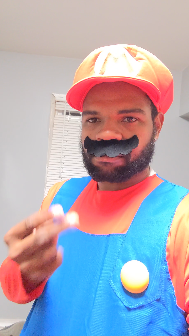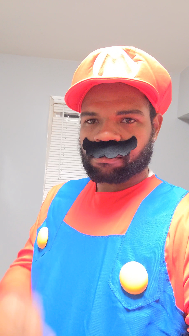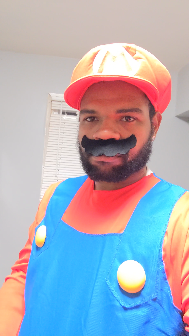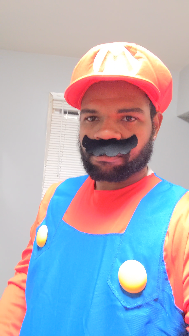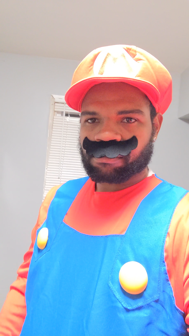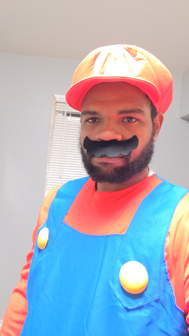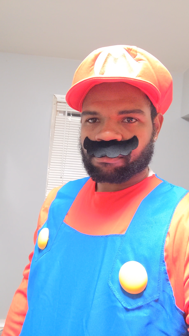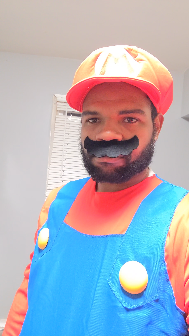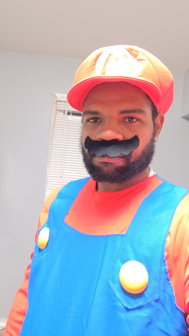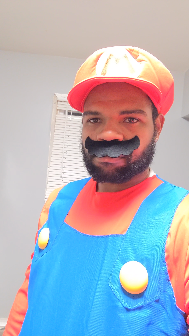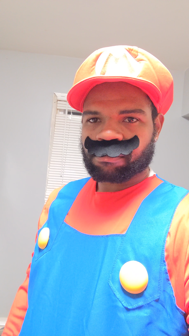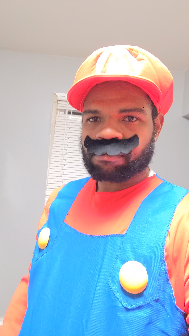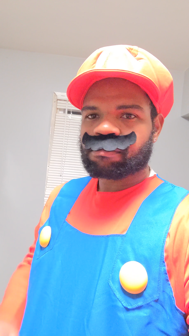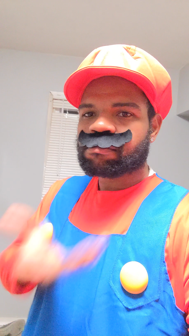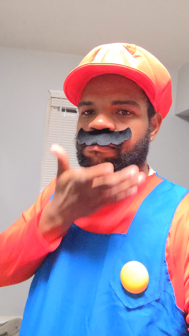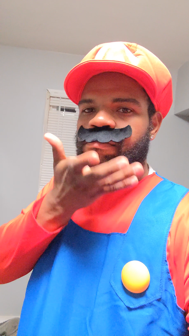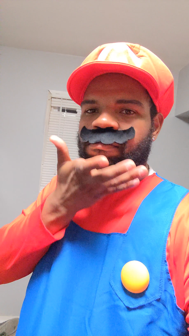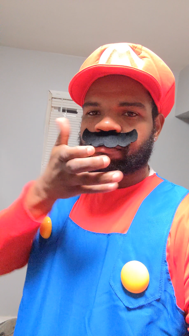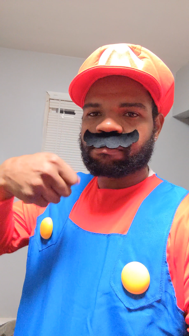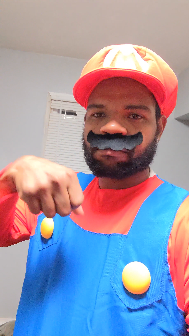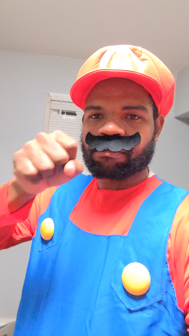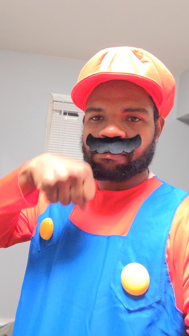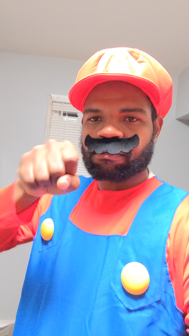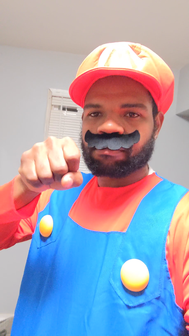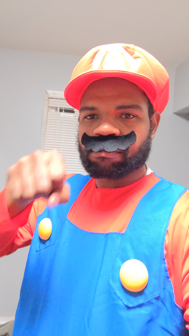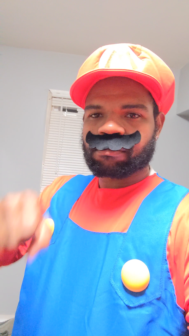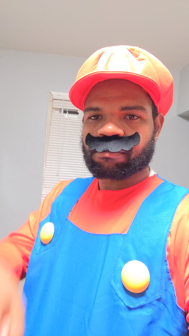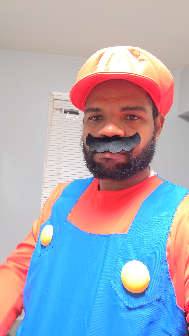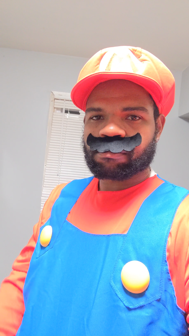lawn mower